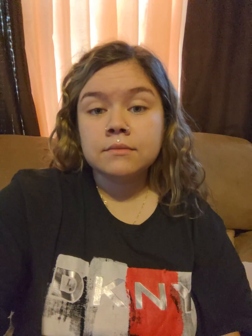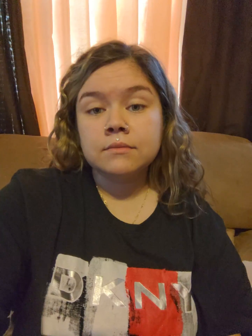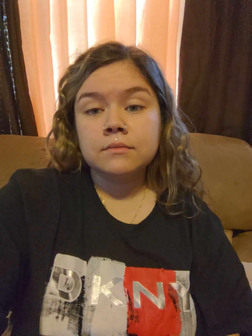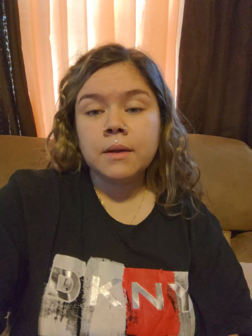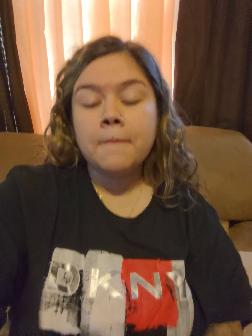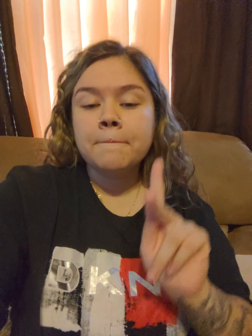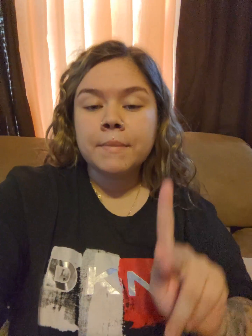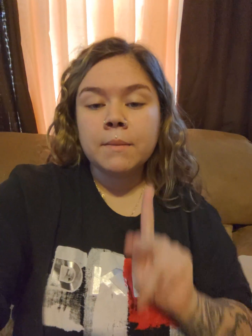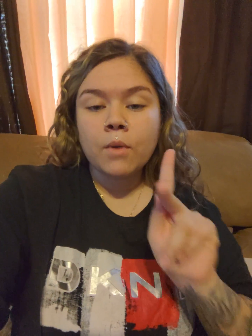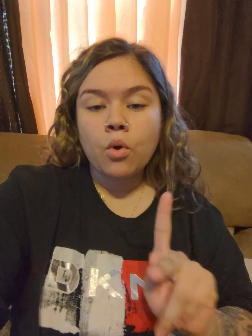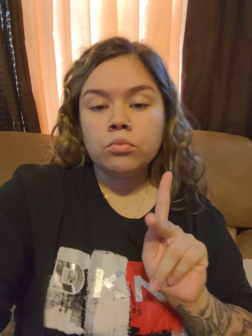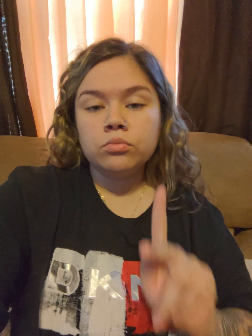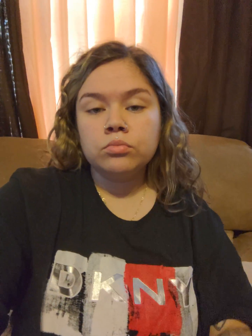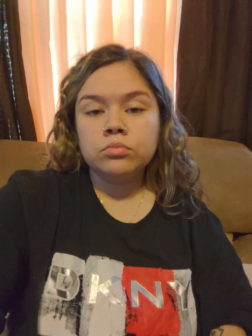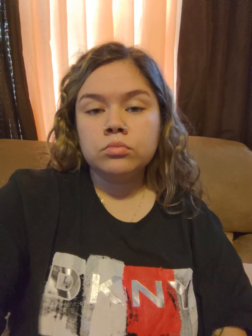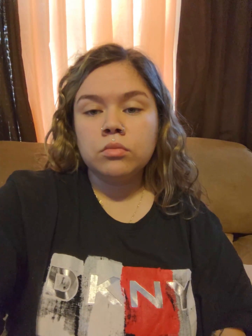people